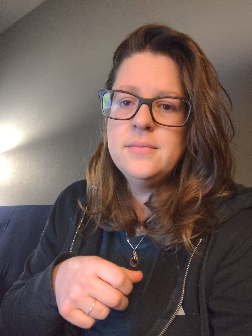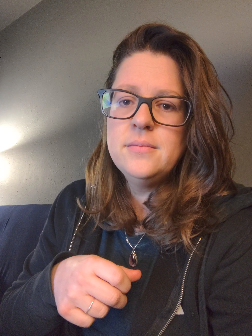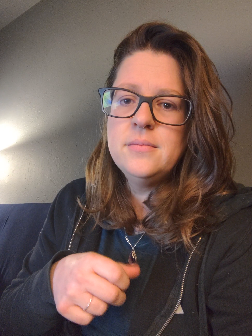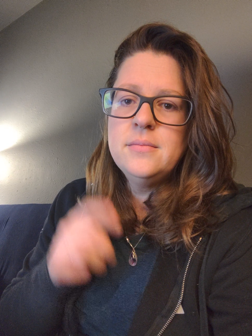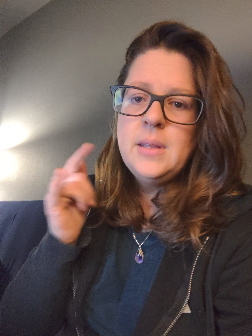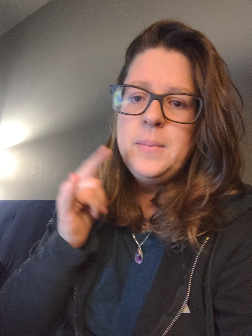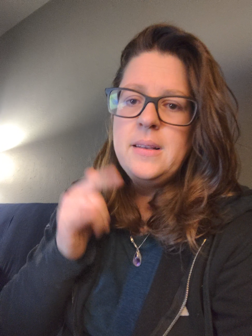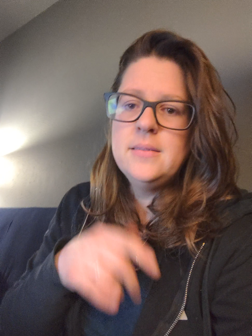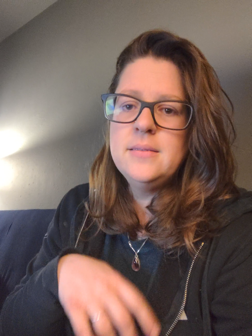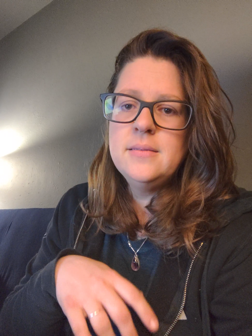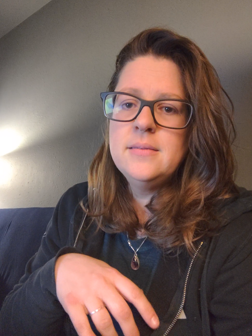airplane